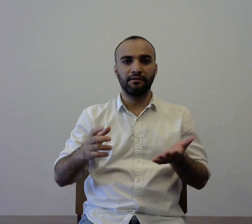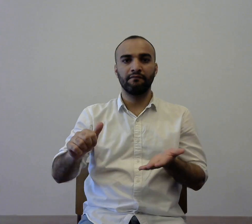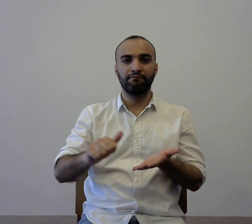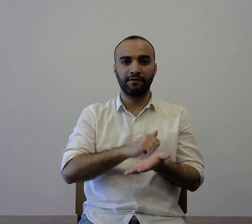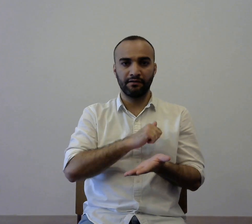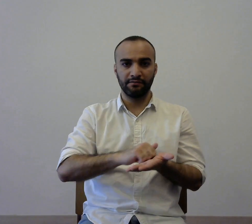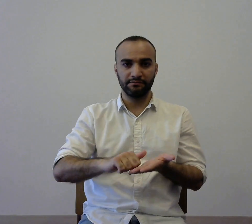sənəd